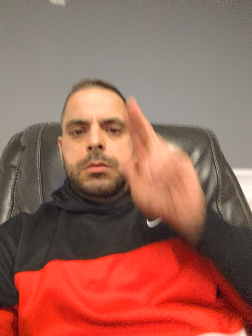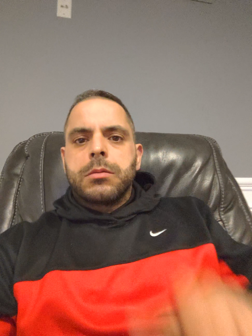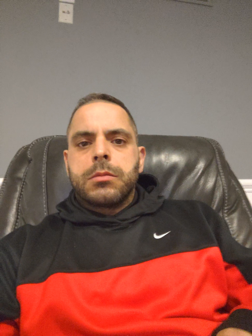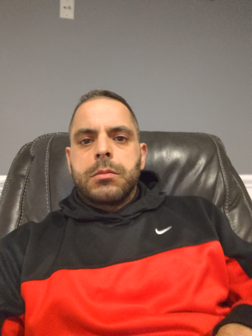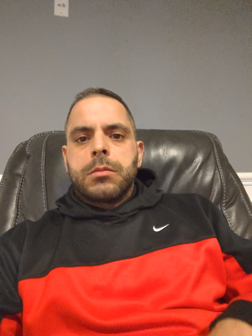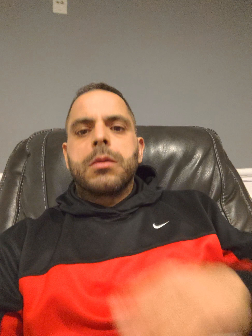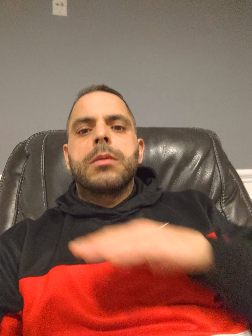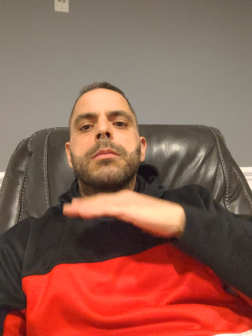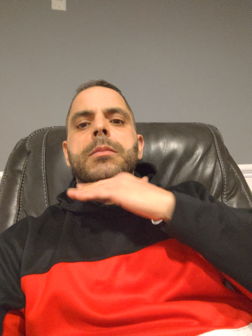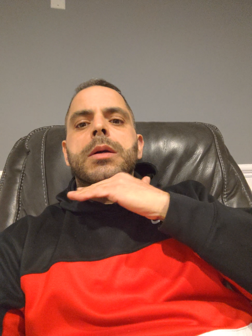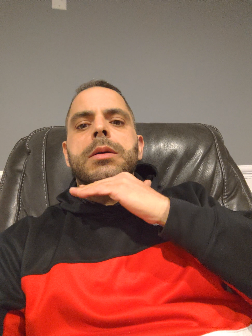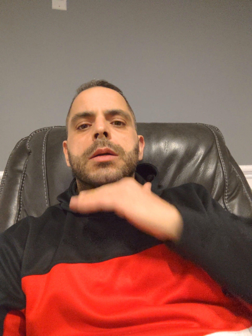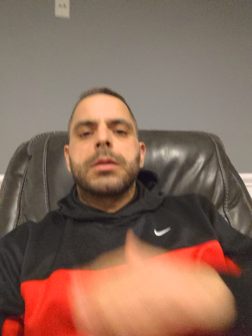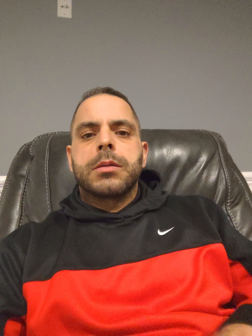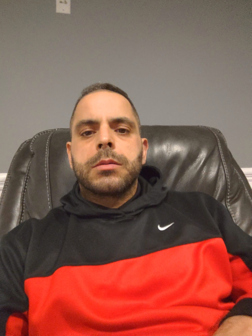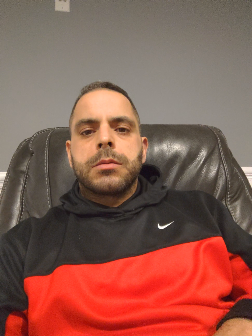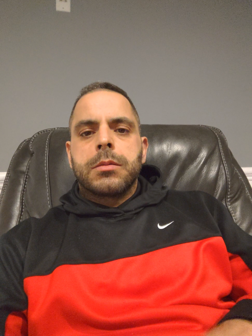pig